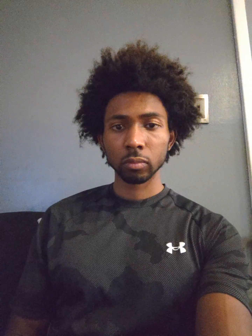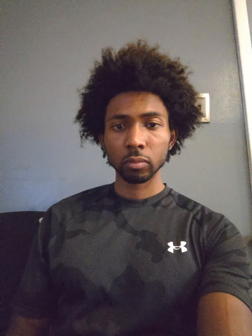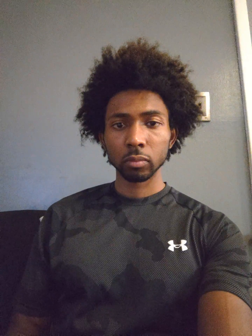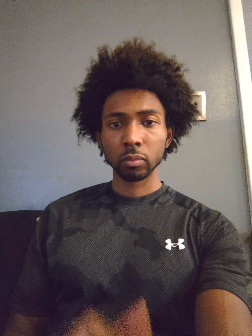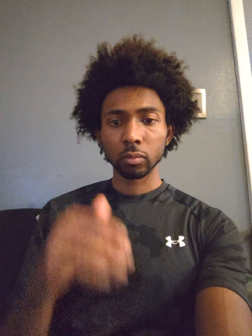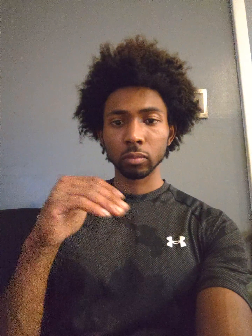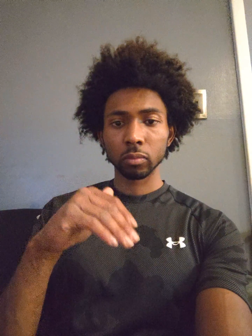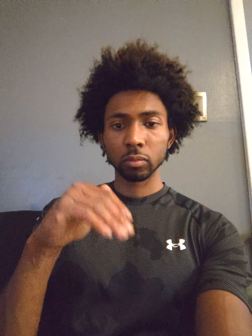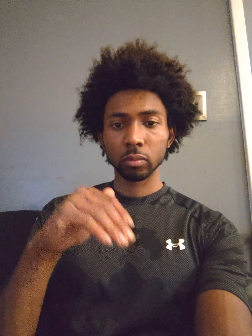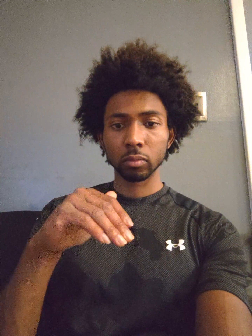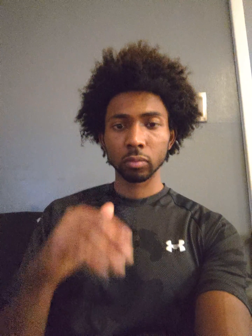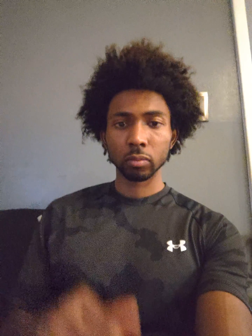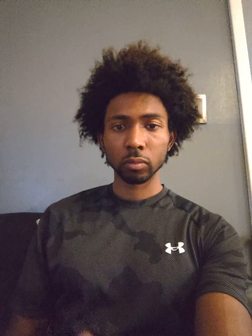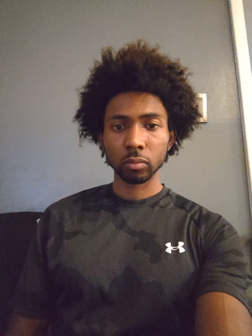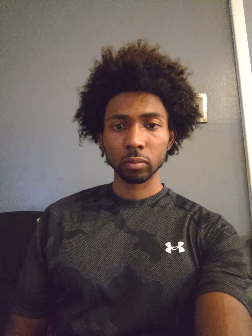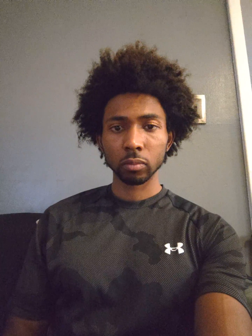doctor